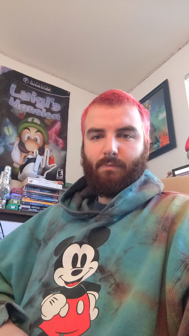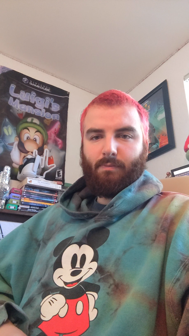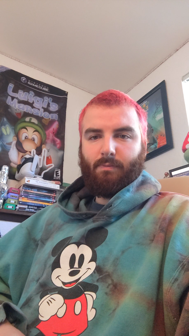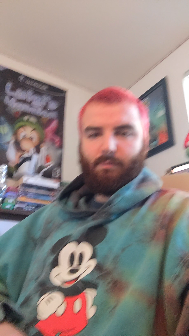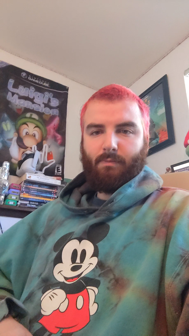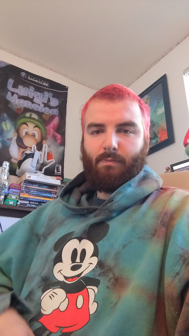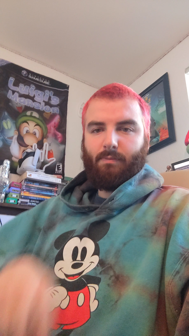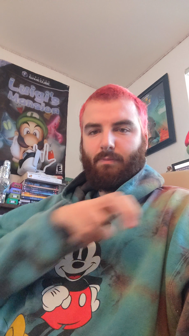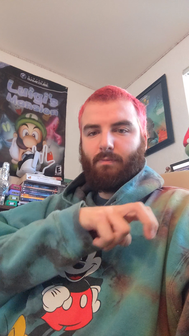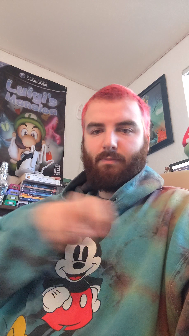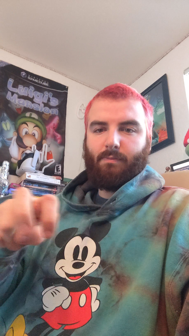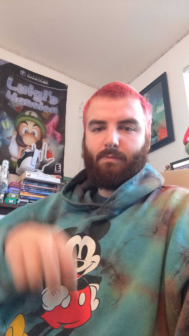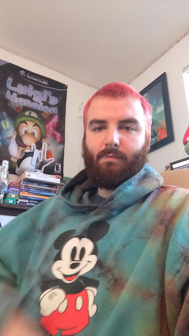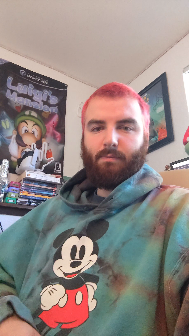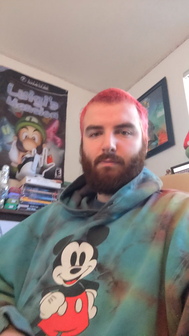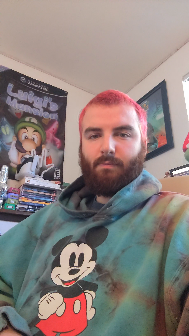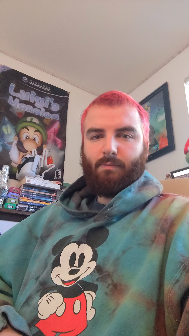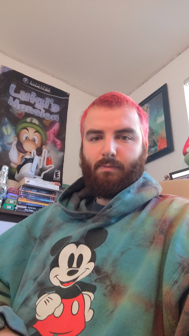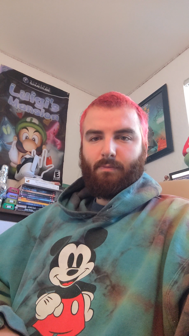couch